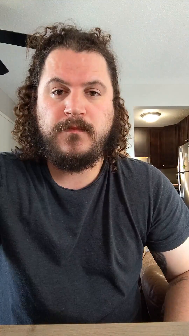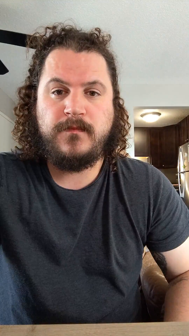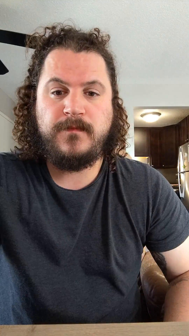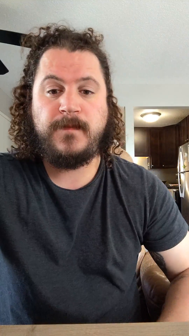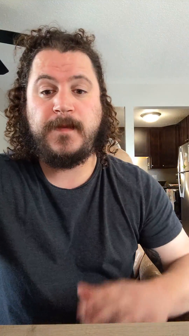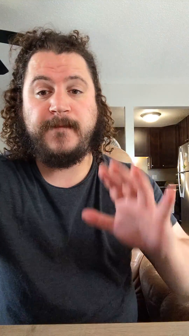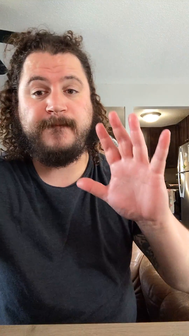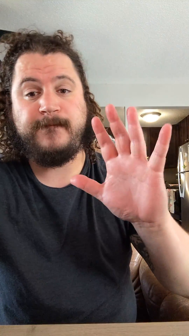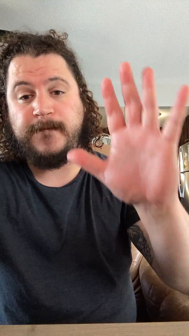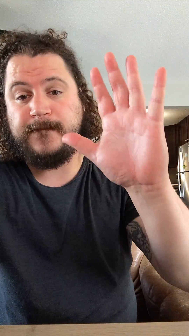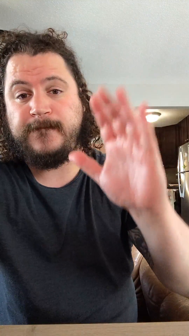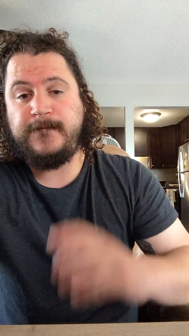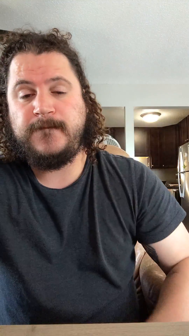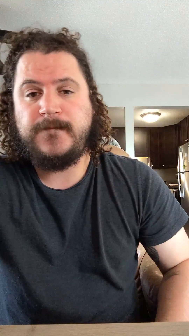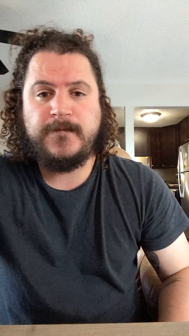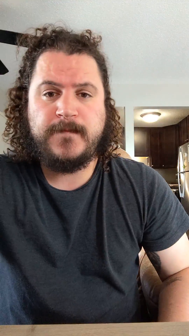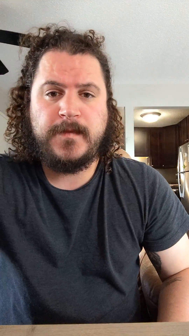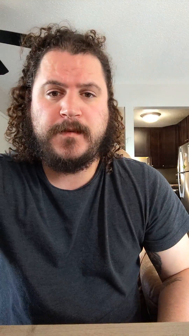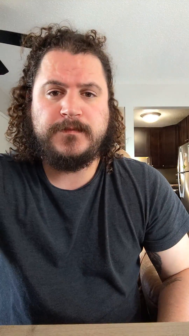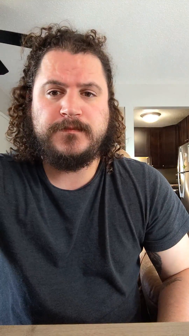give me five